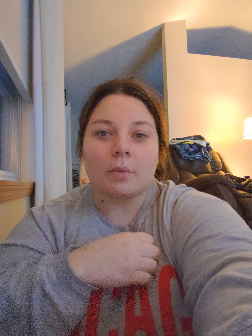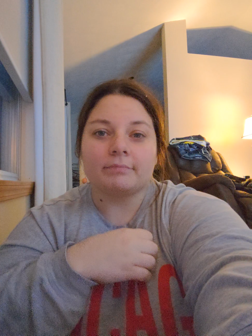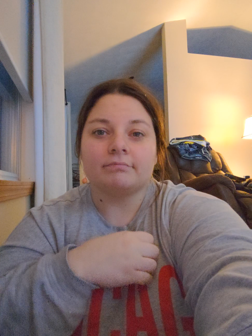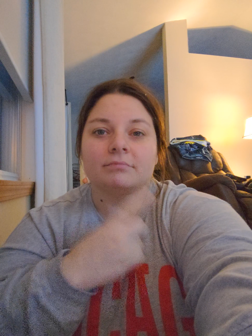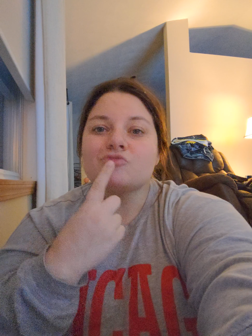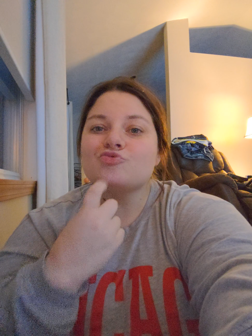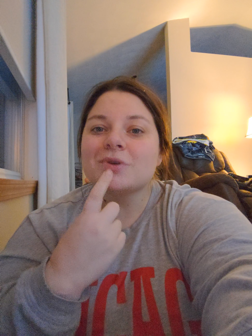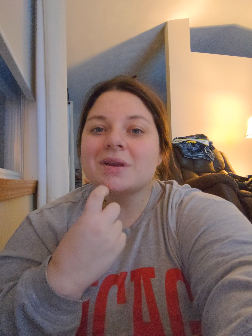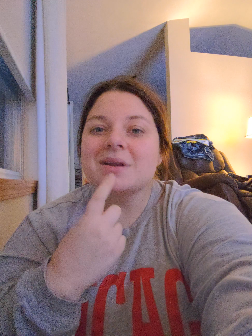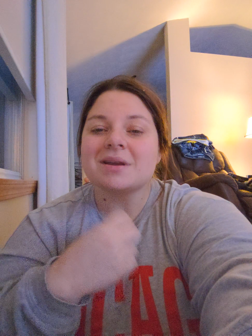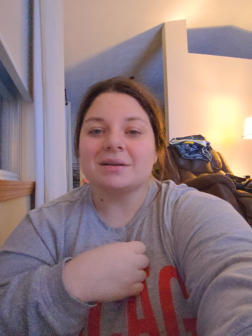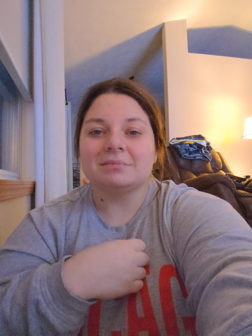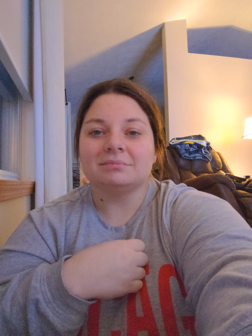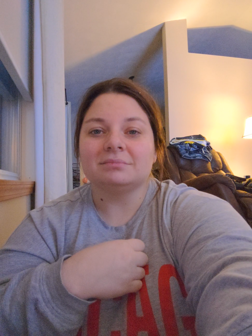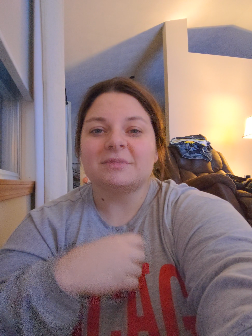red